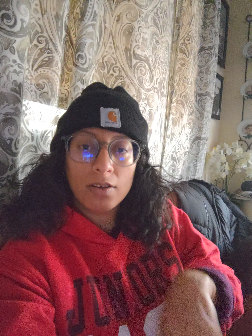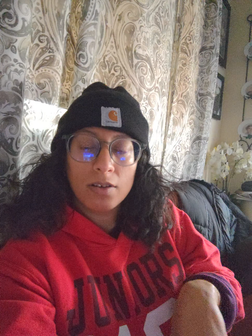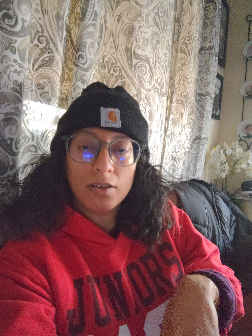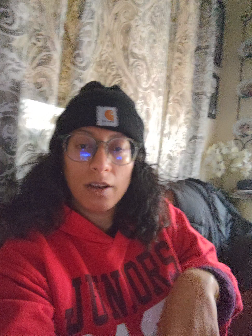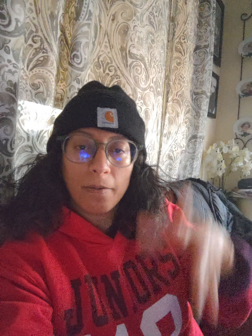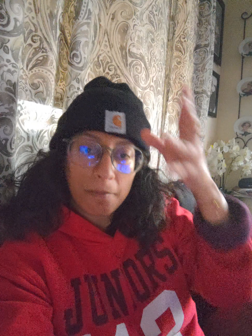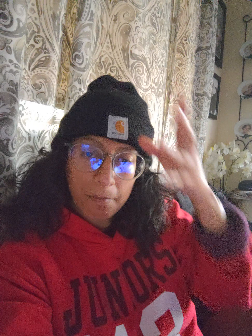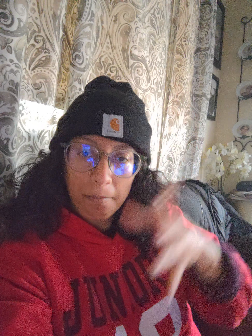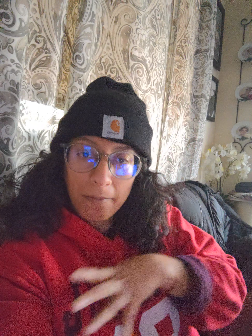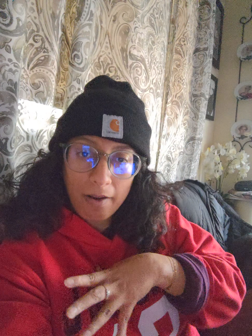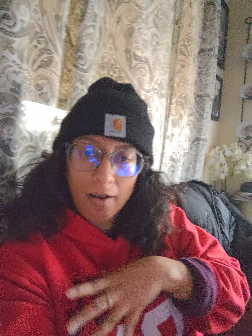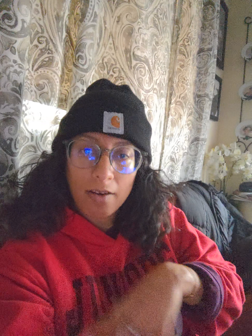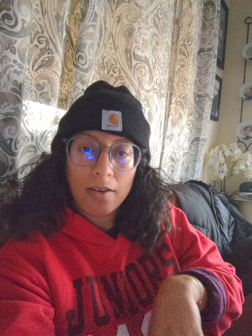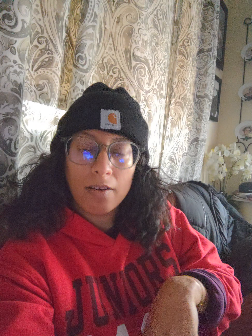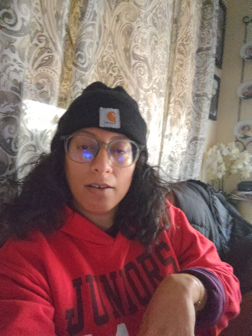man